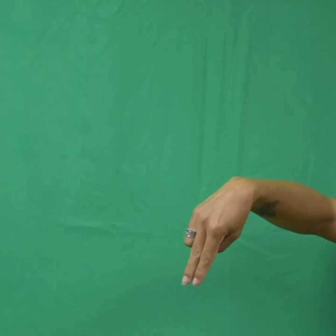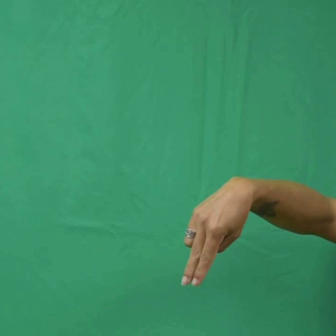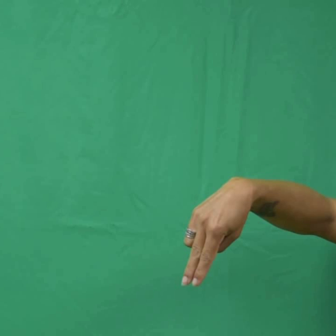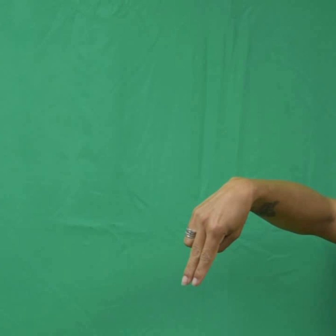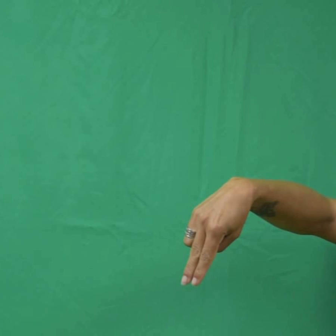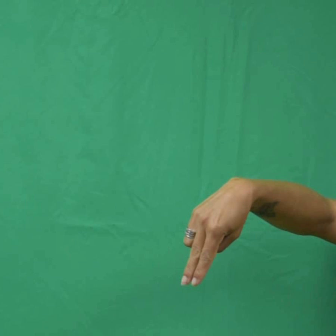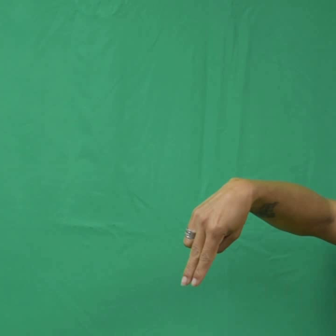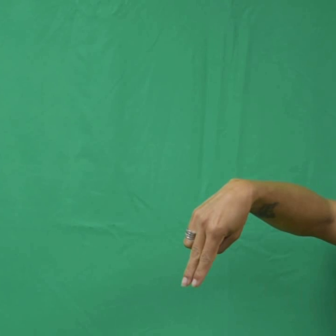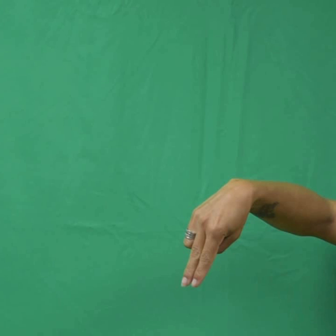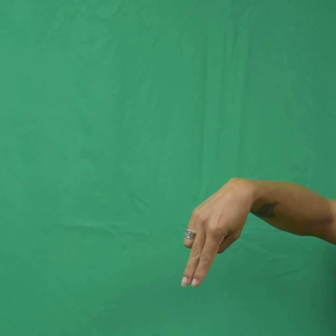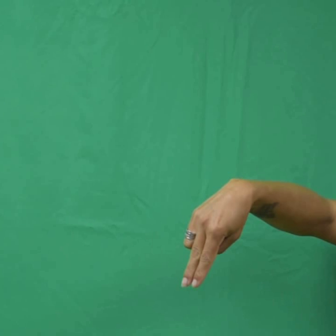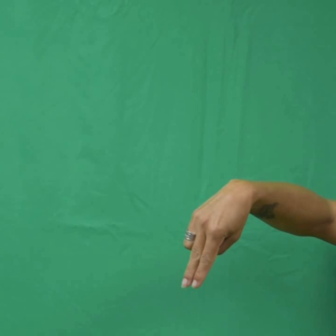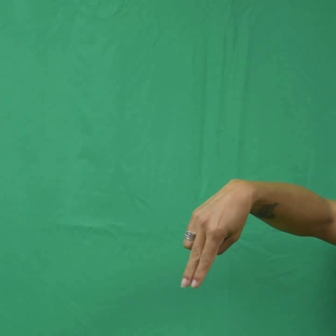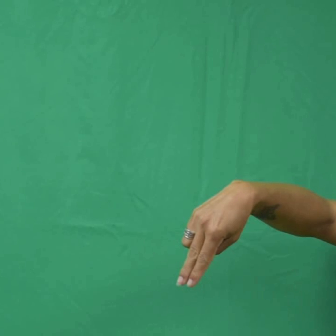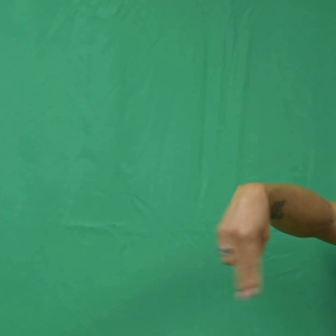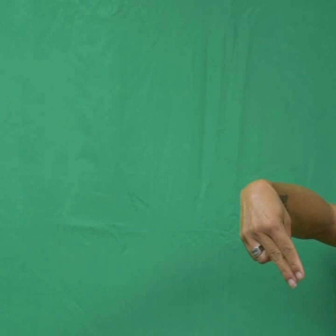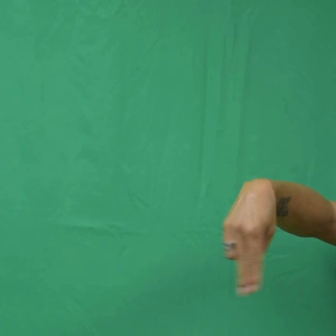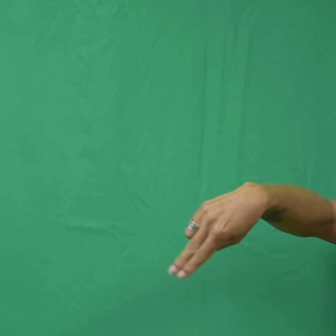Ñ